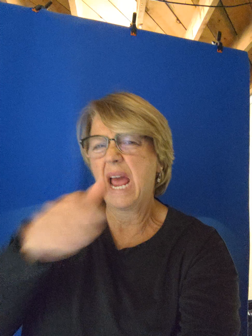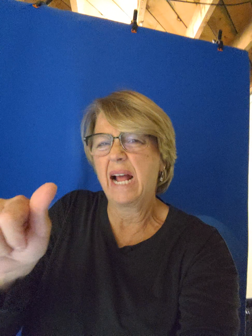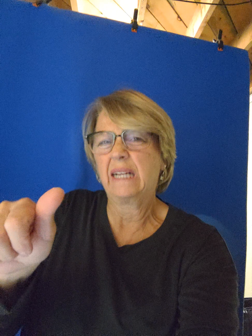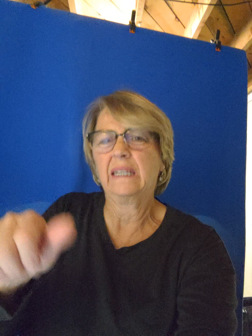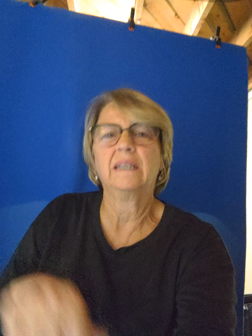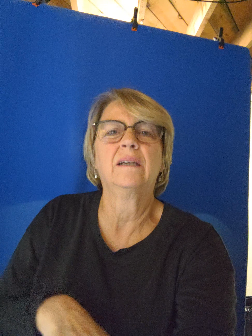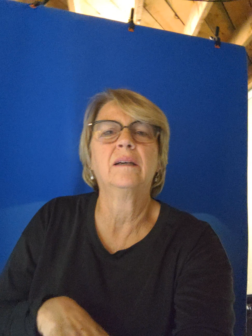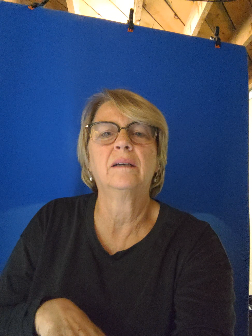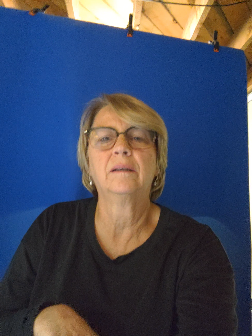any